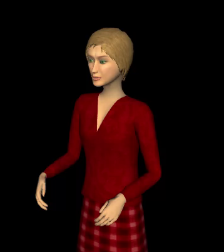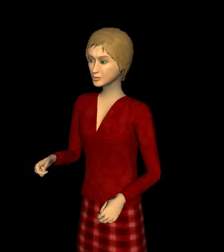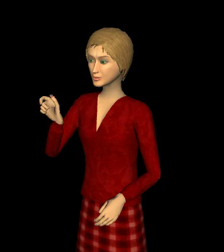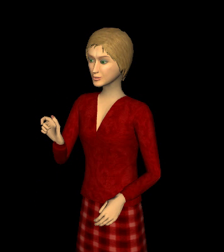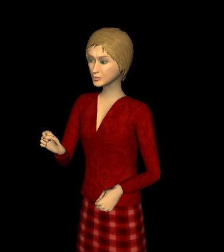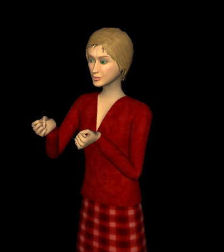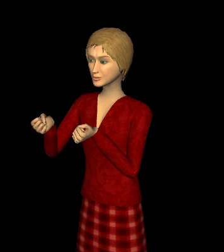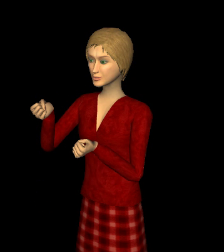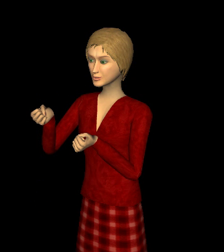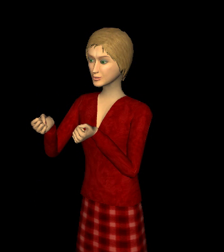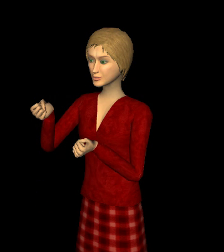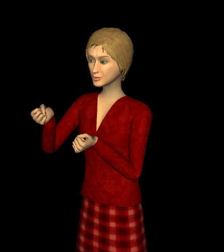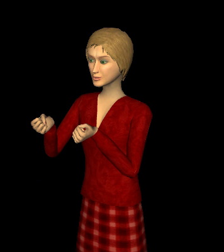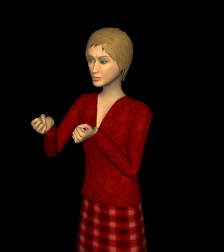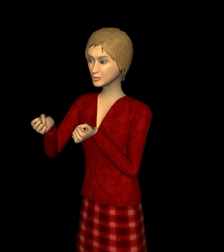سائق